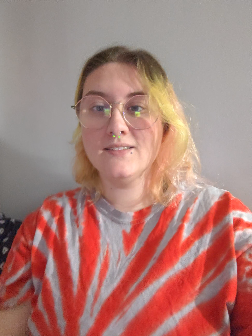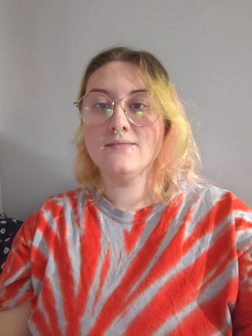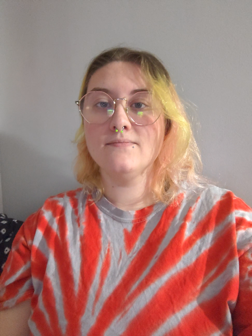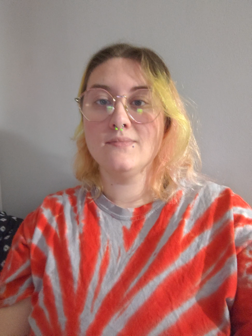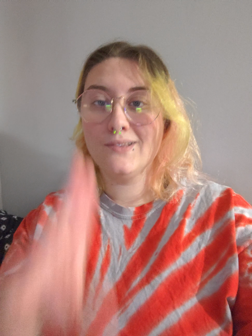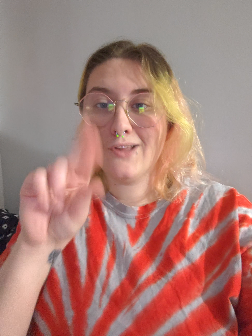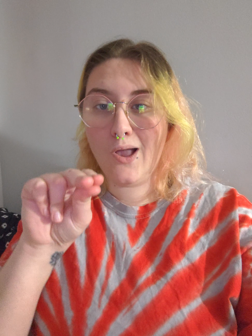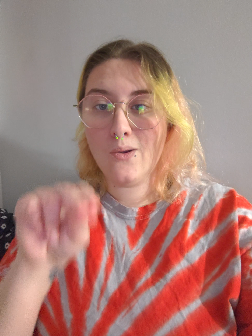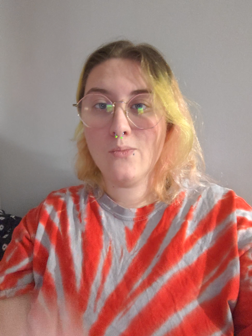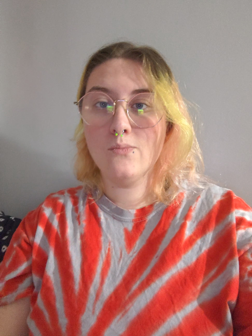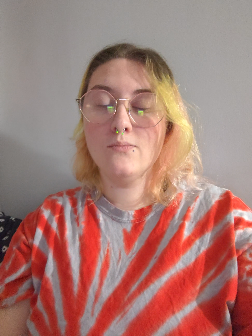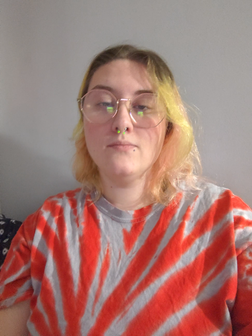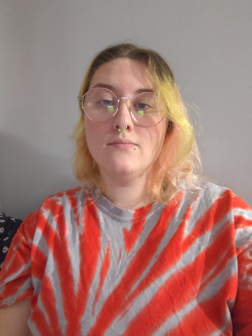no